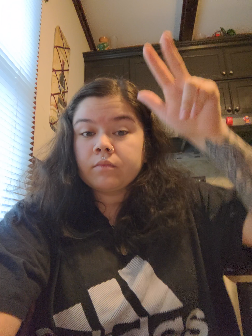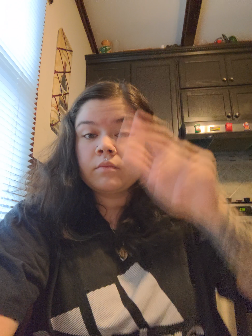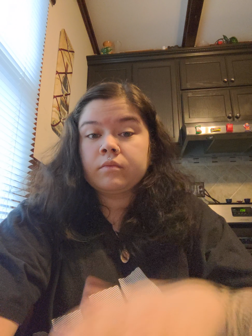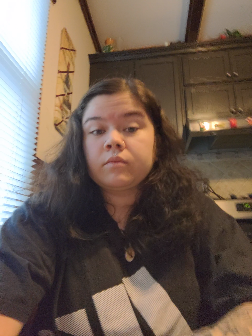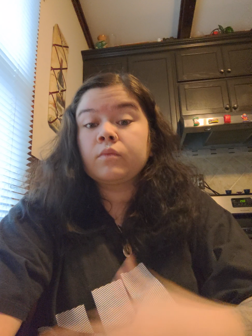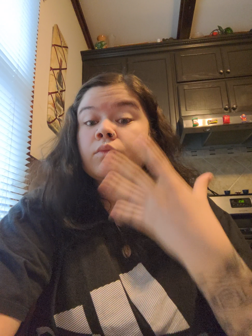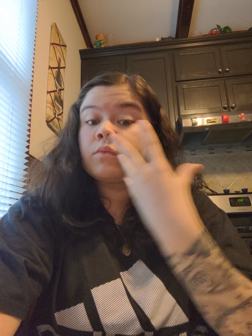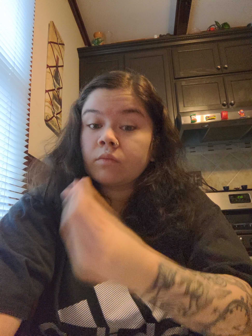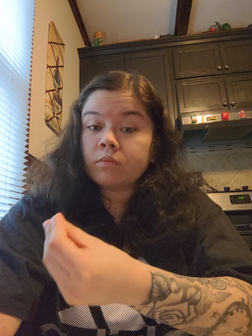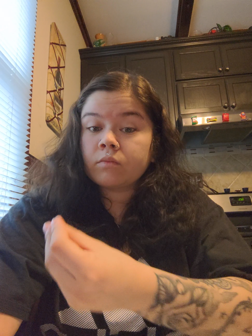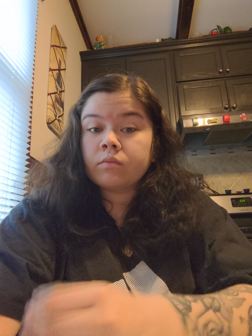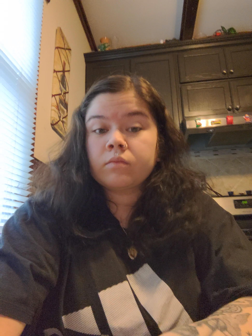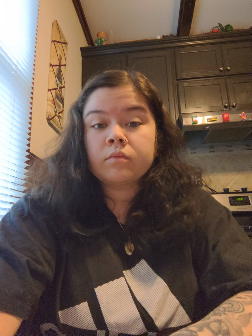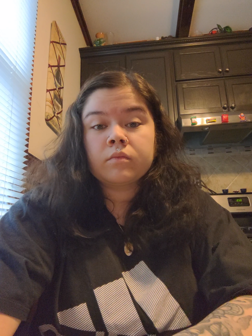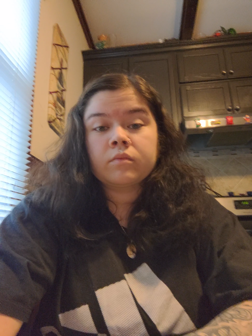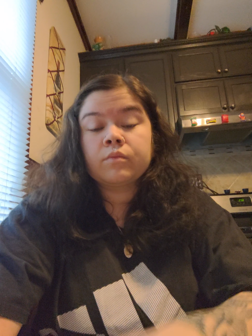go